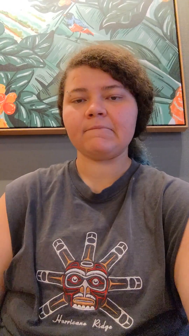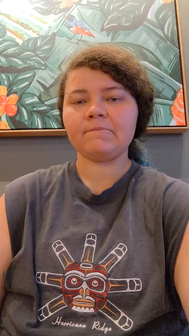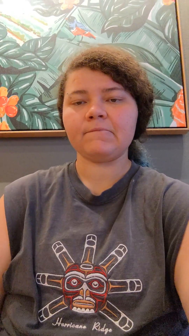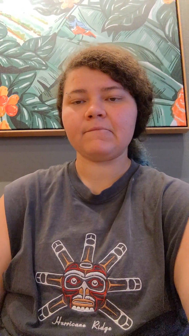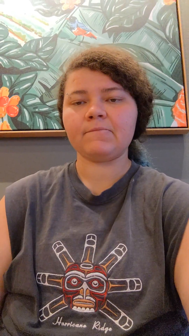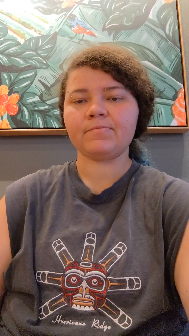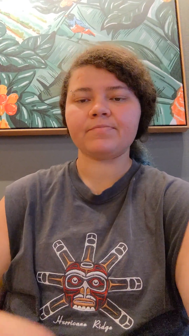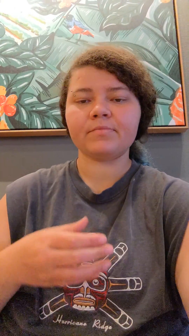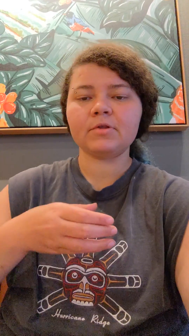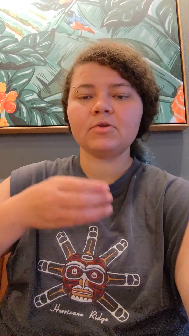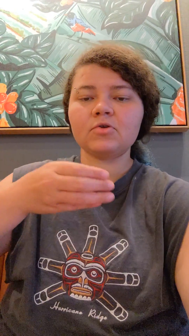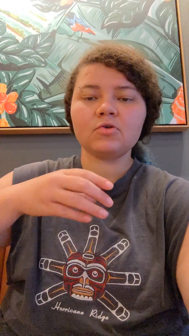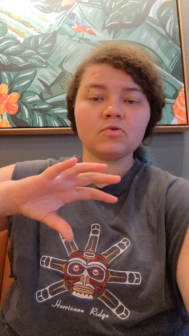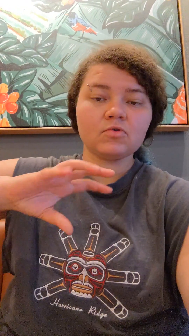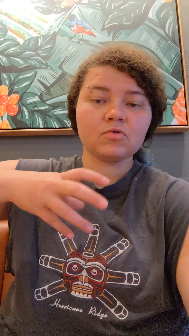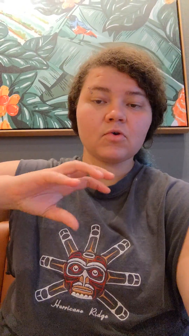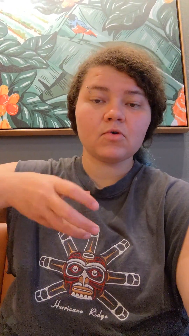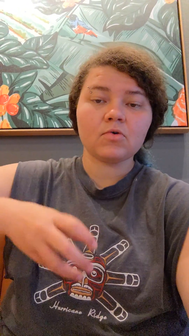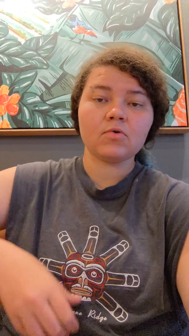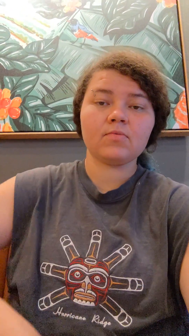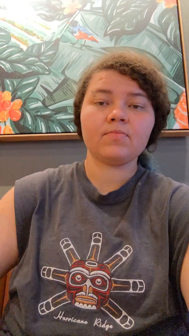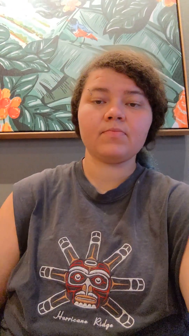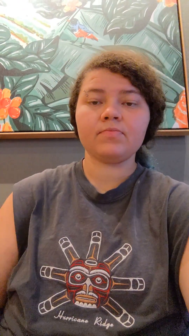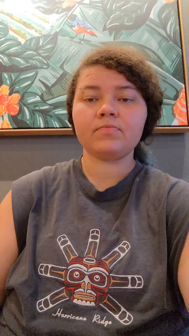jar